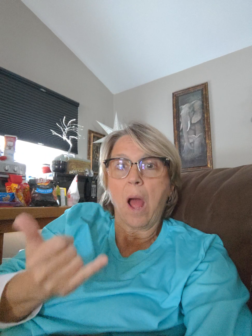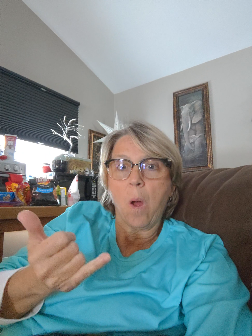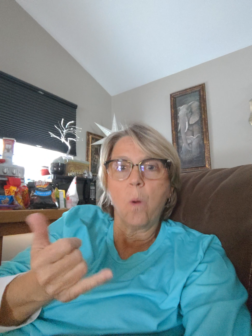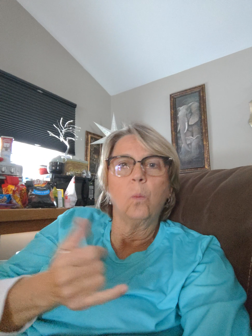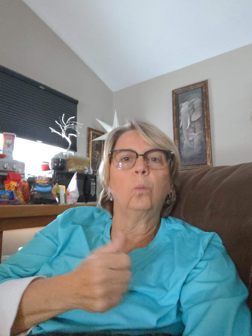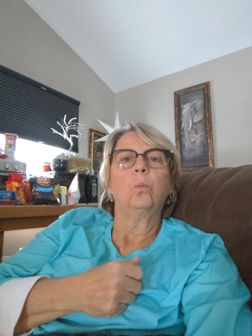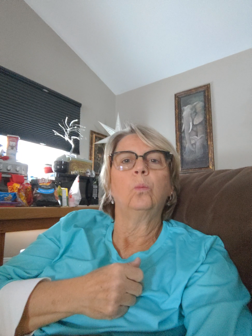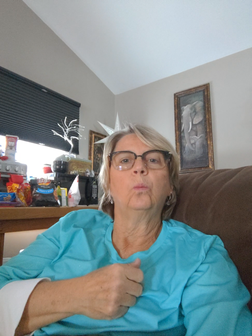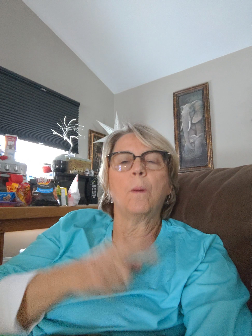now